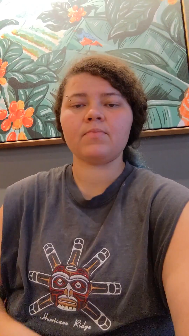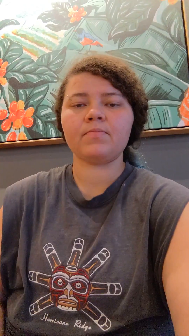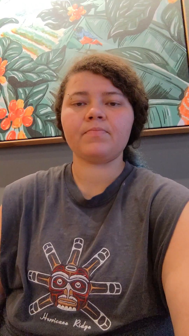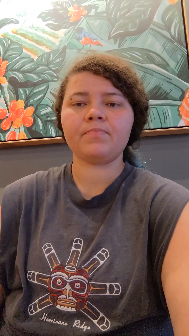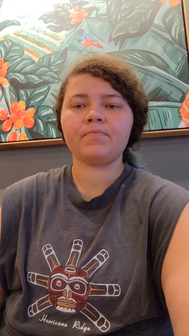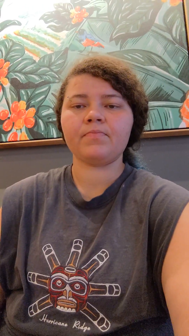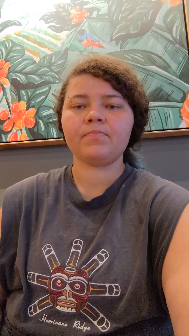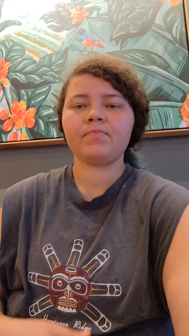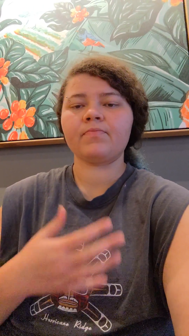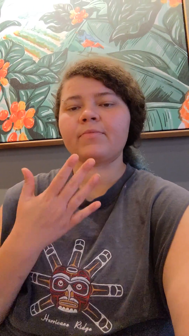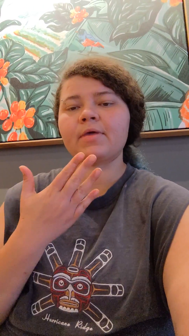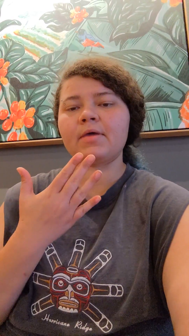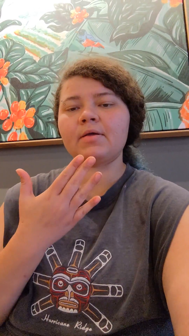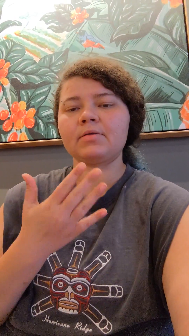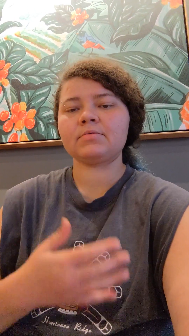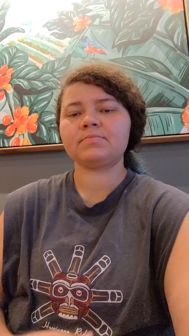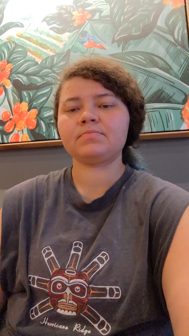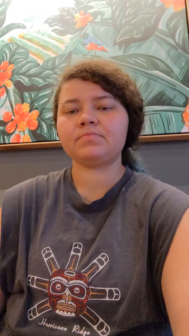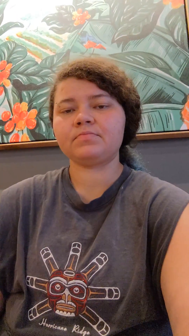hand